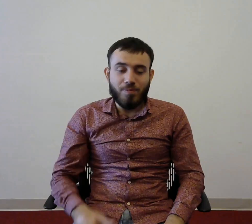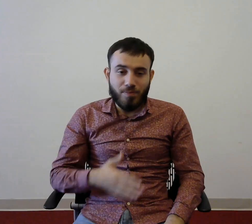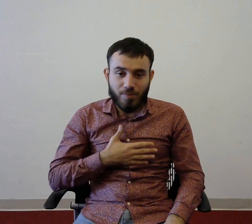mən